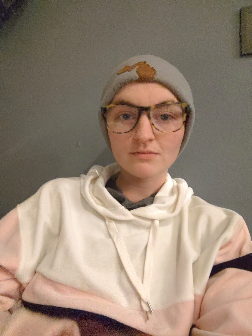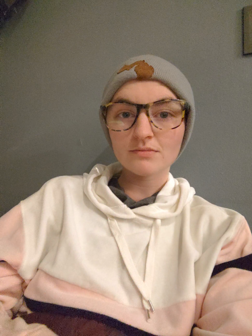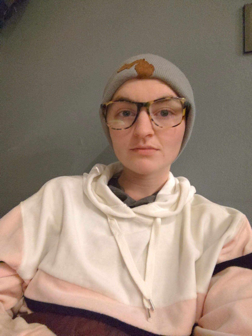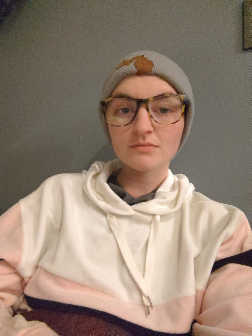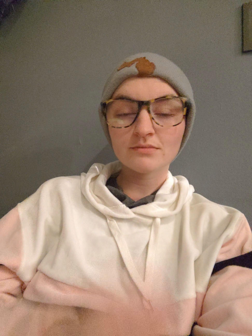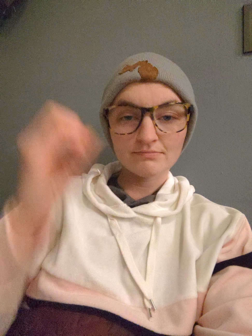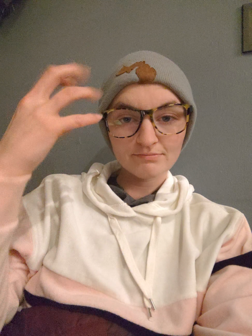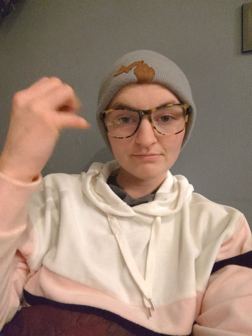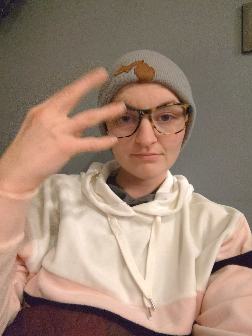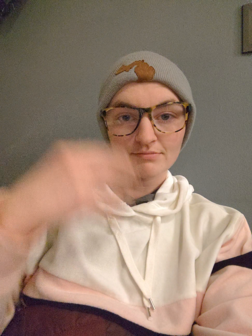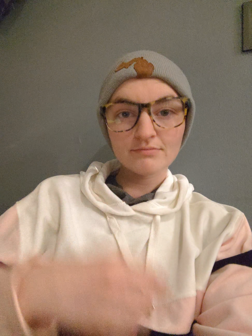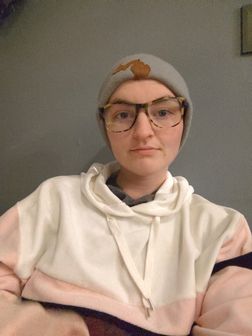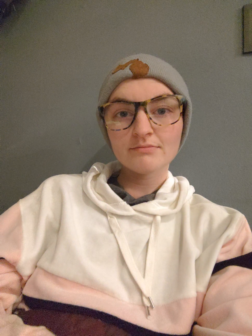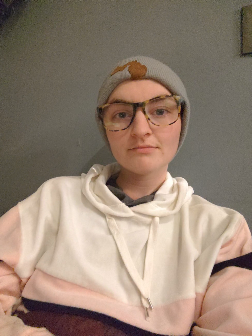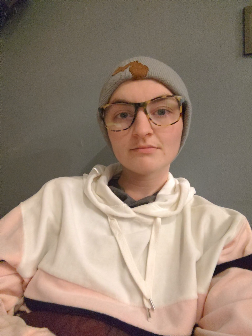shower